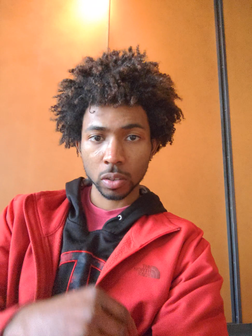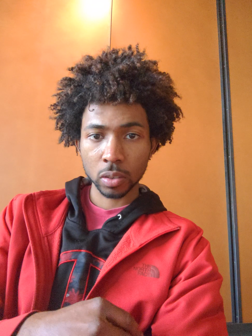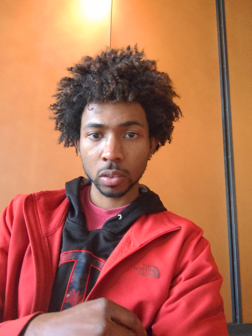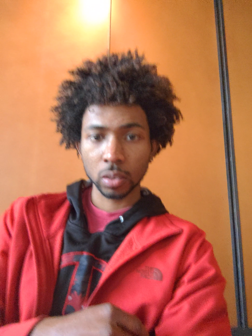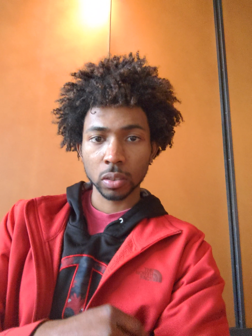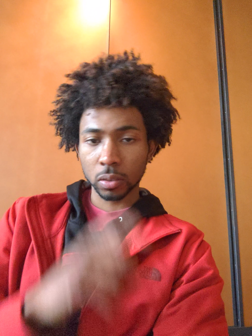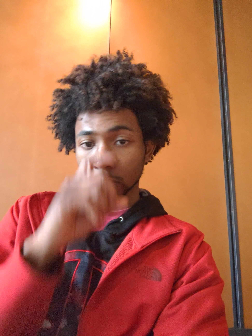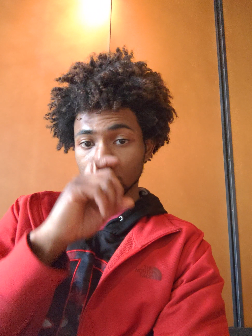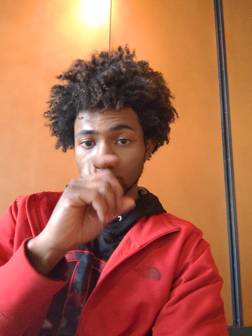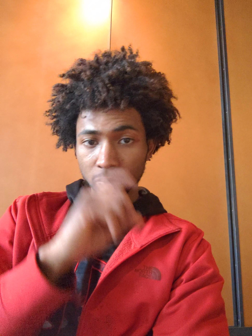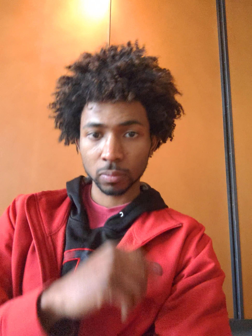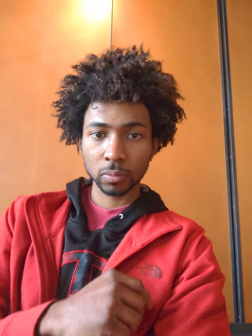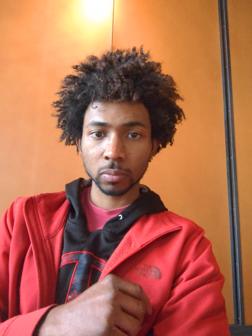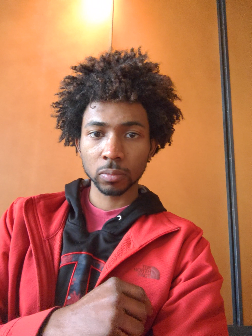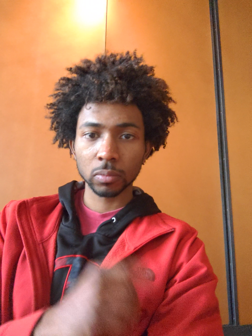doll